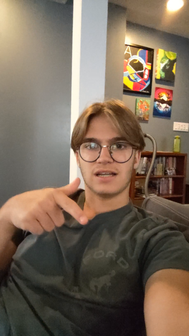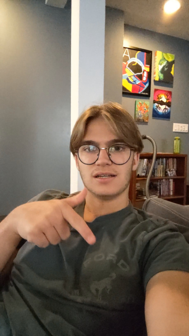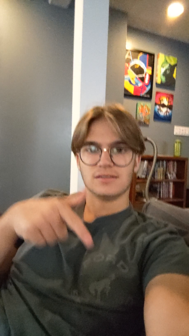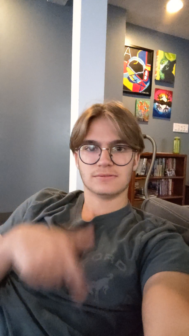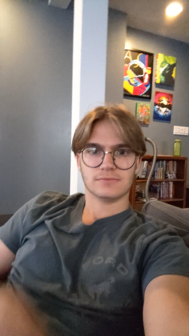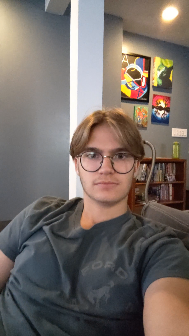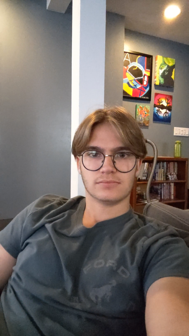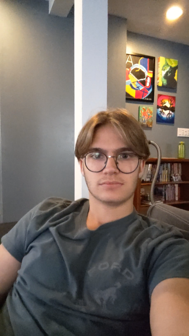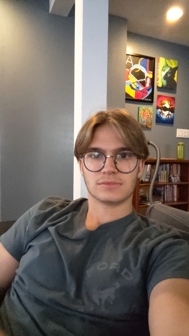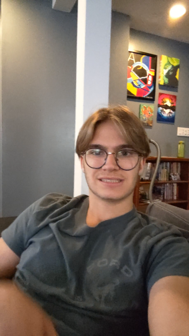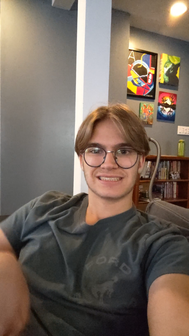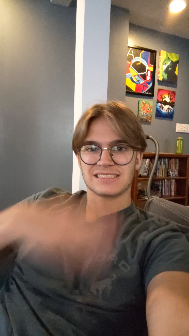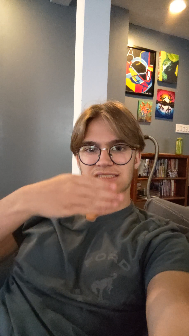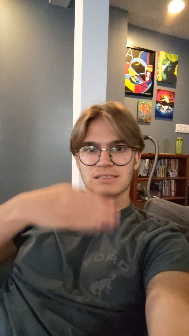kick